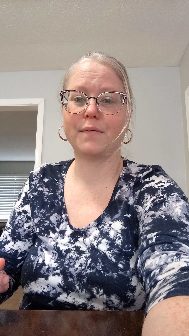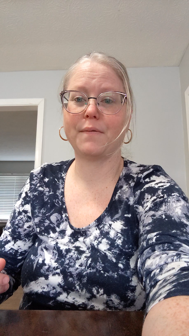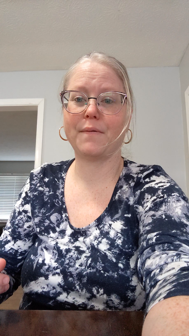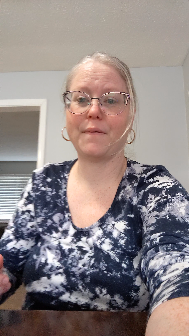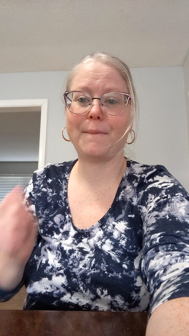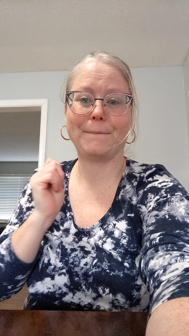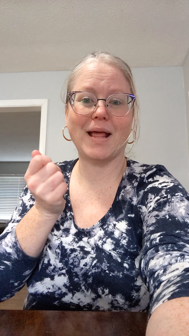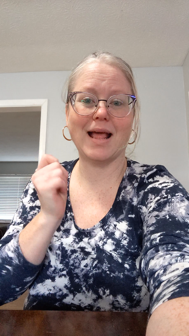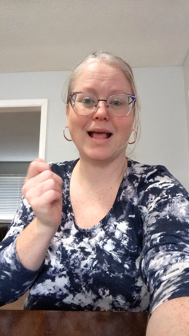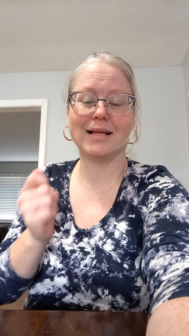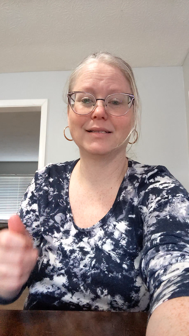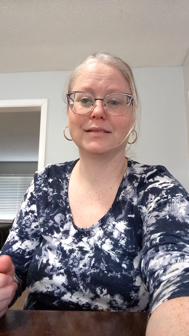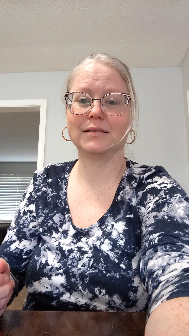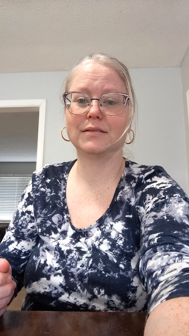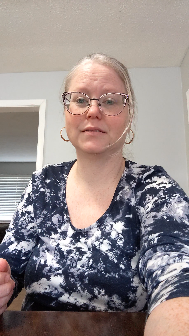bat